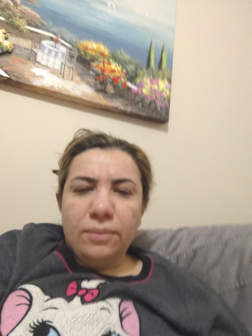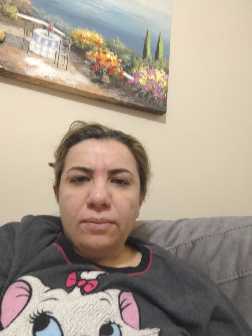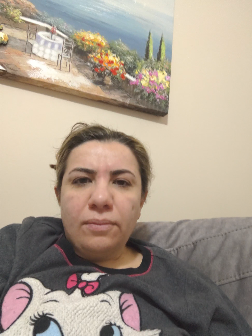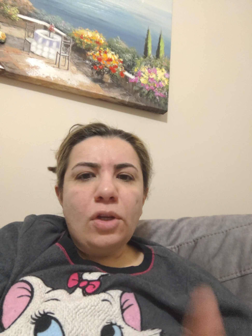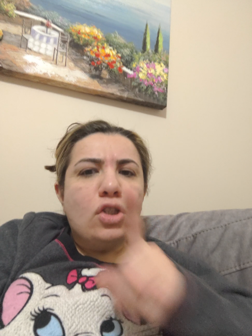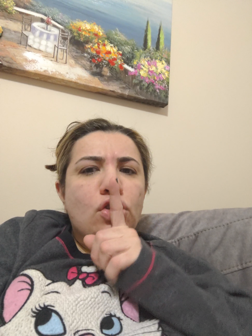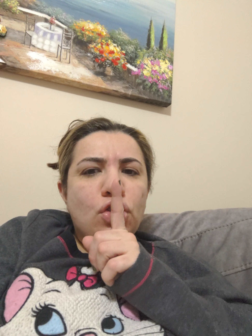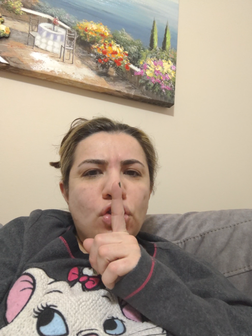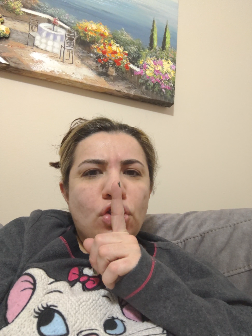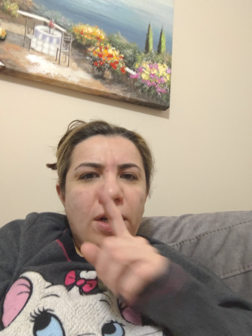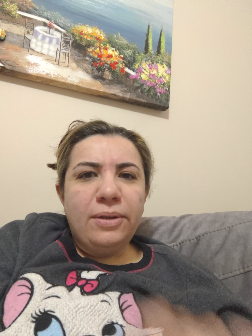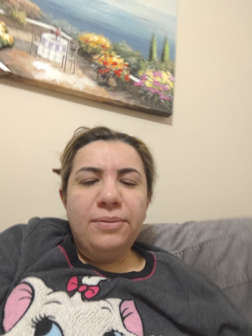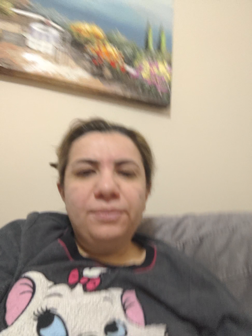shhh